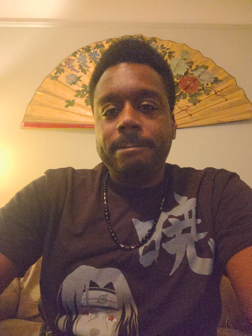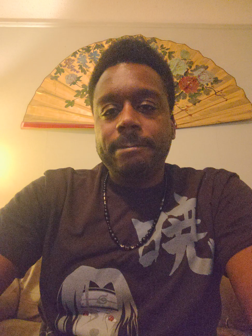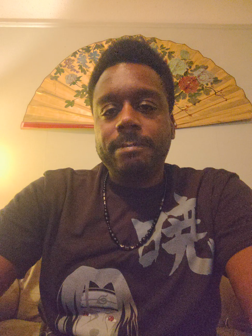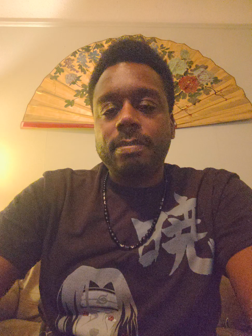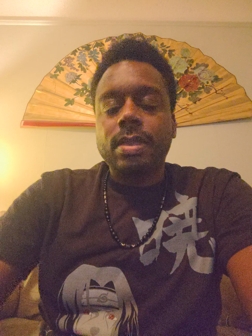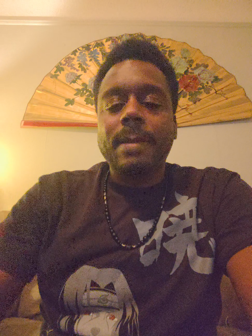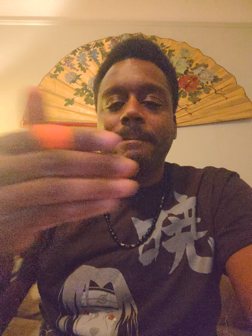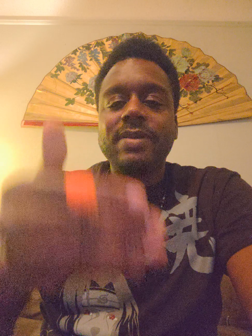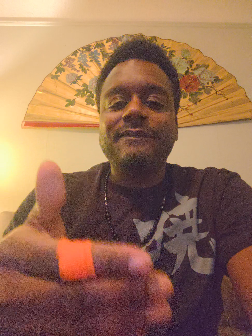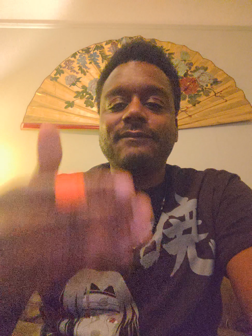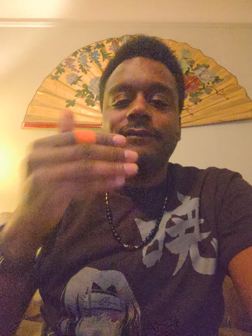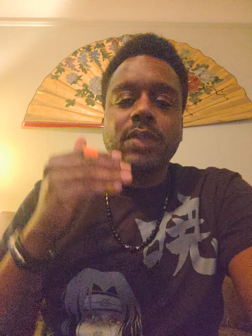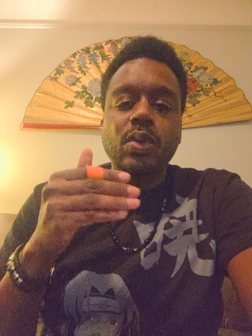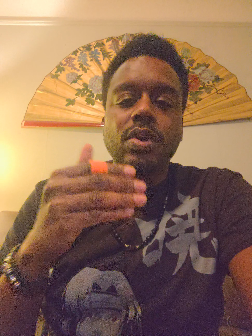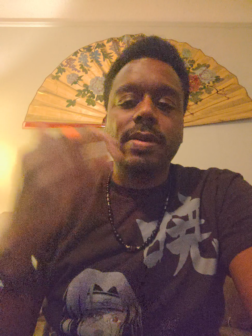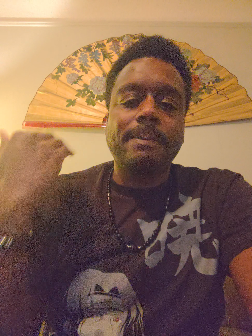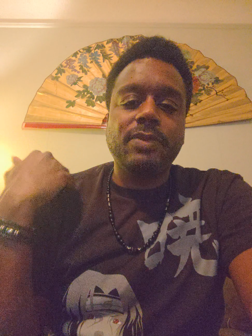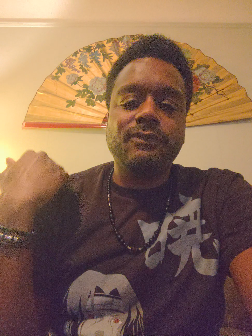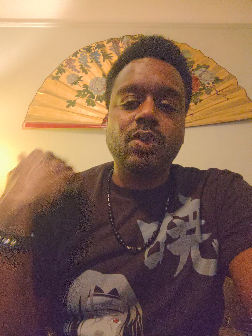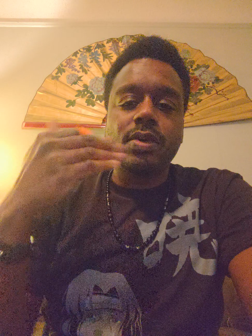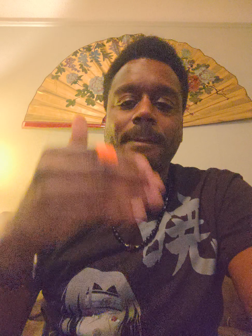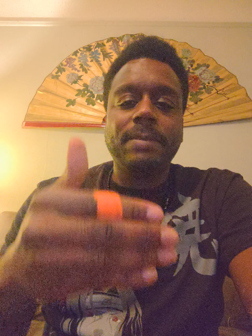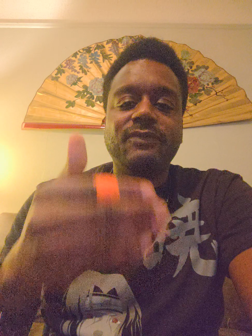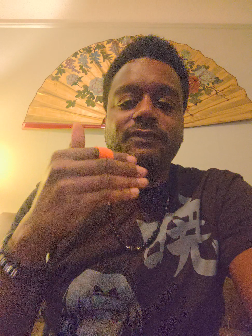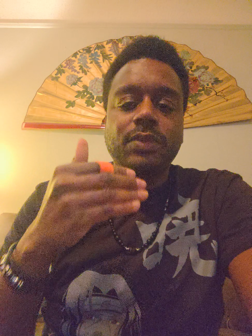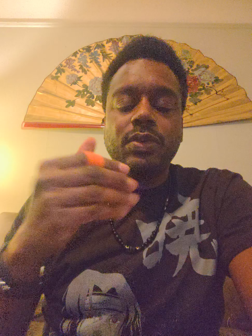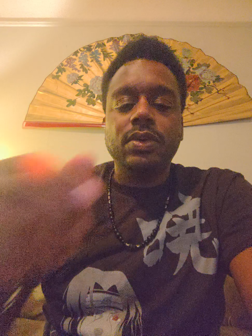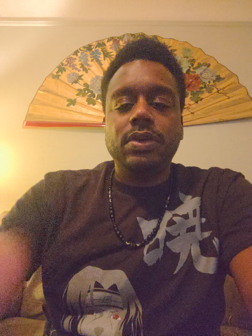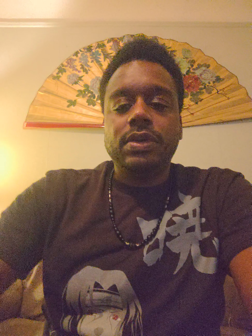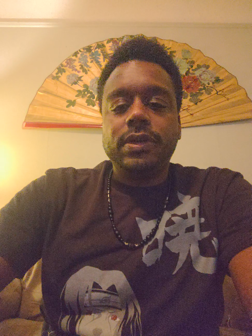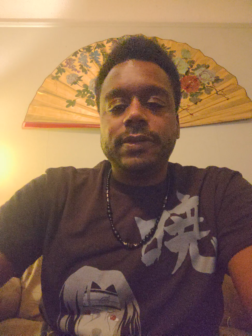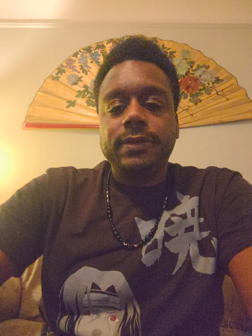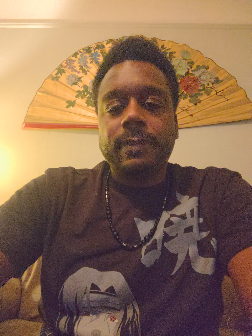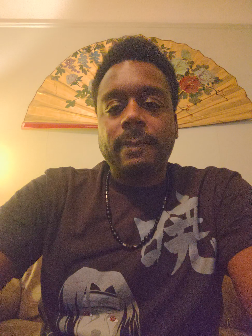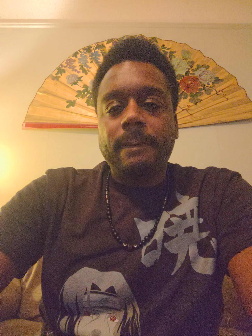before